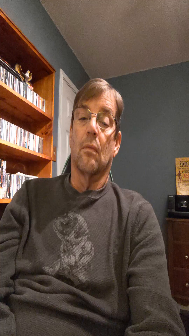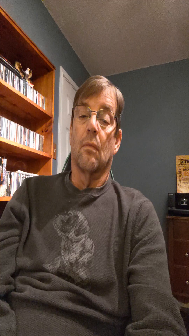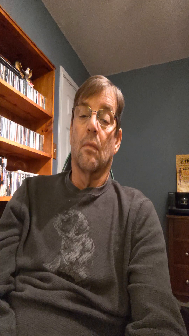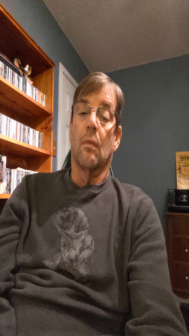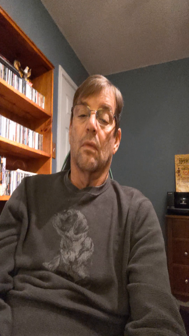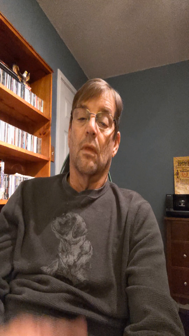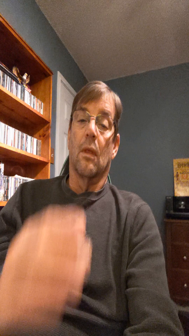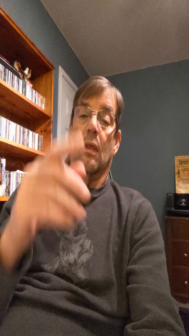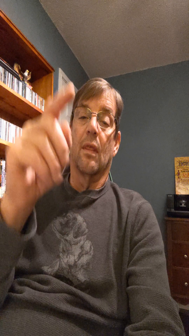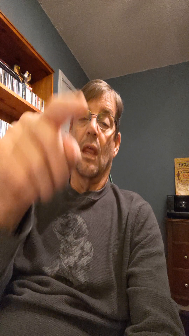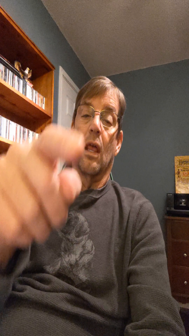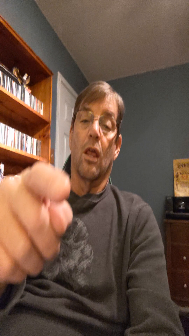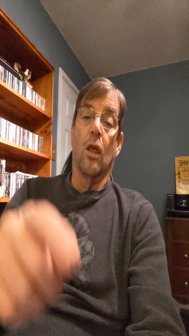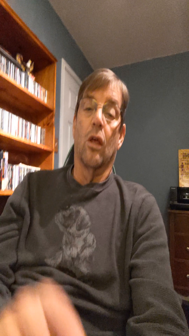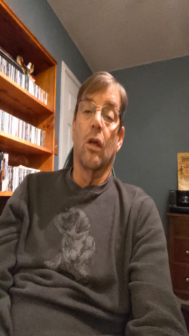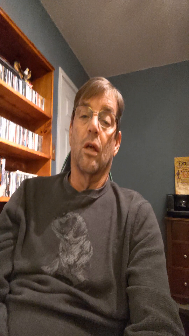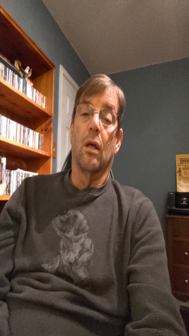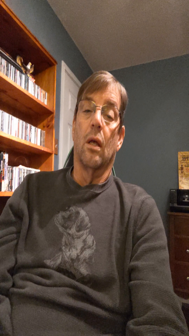there